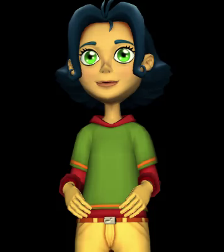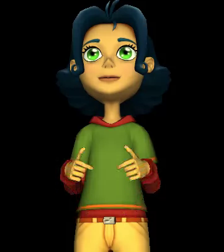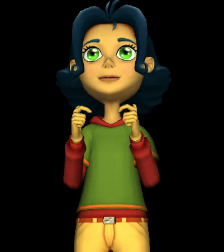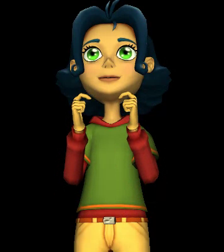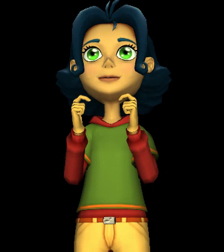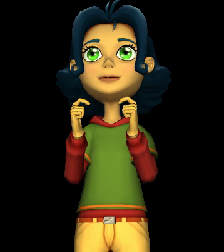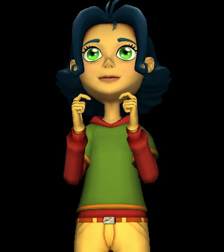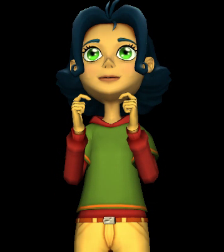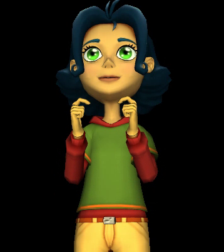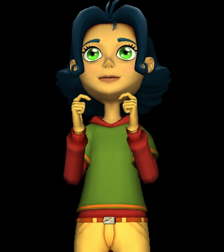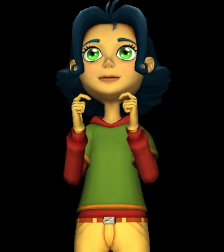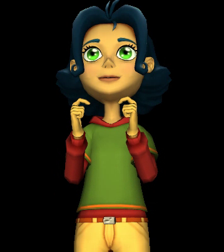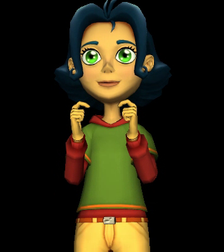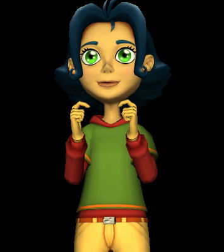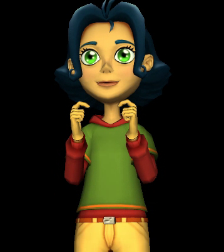فرصة